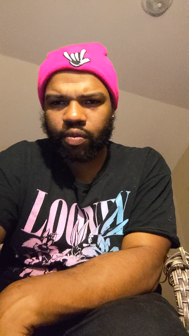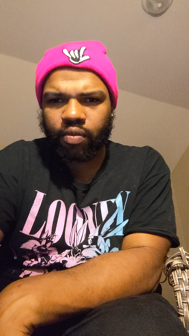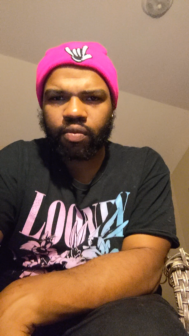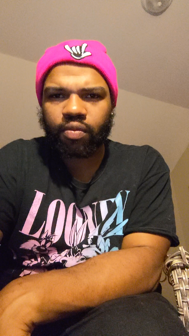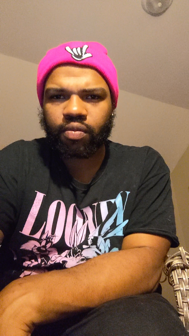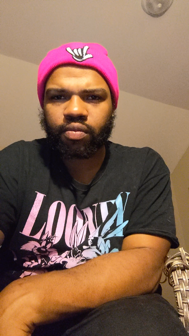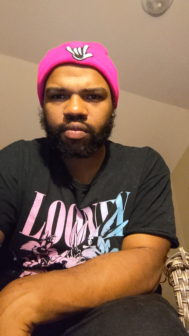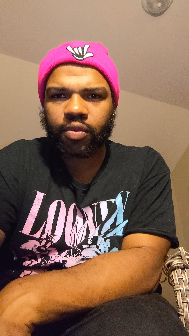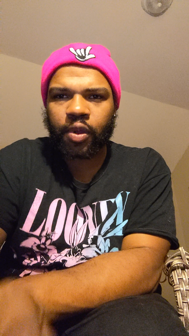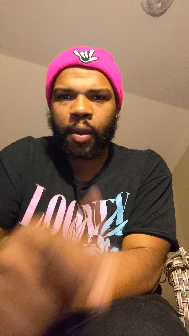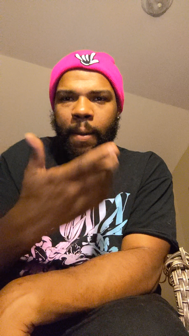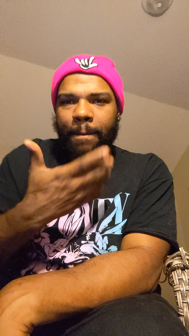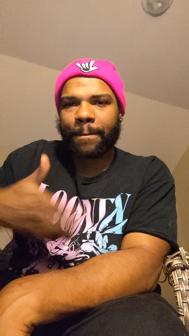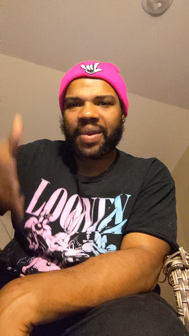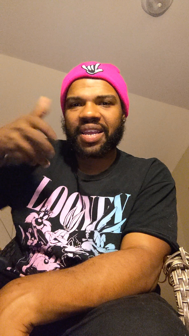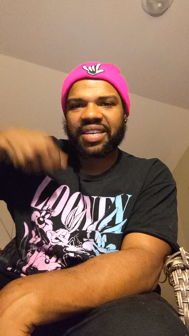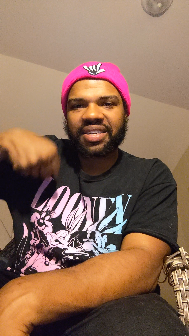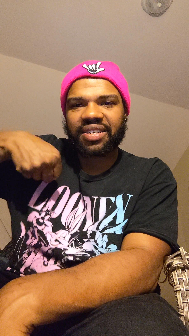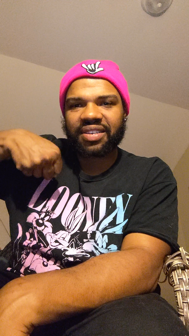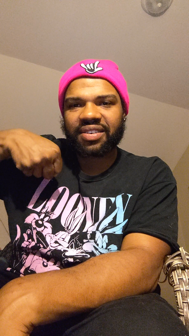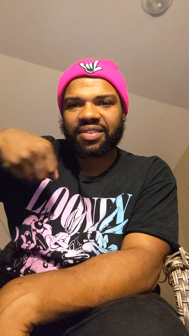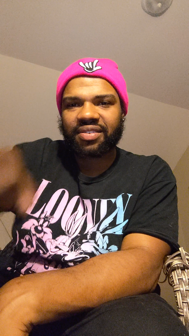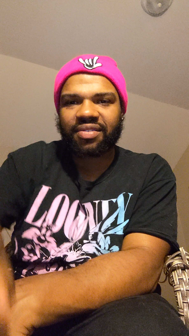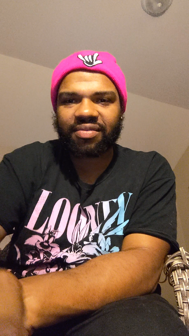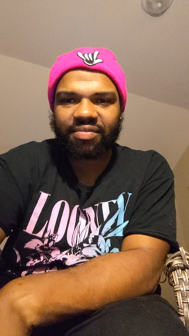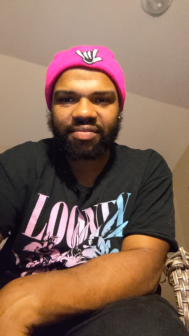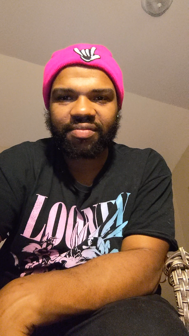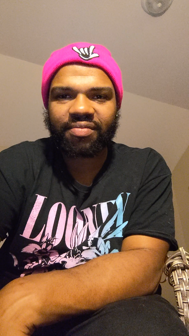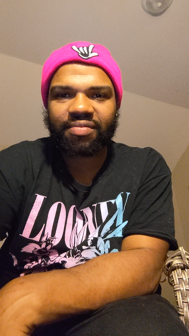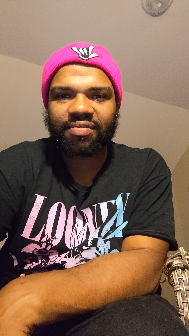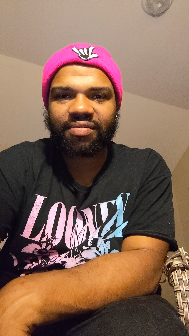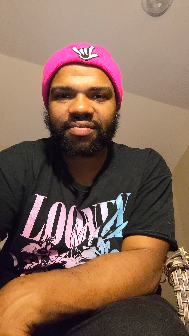basket